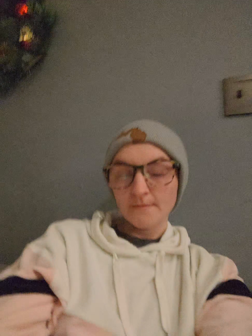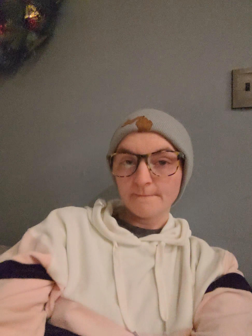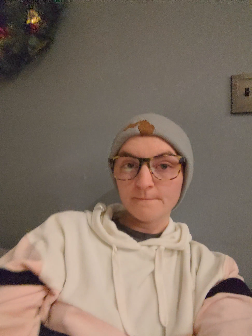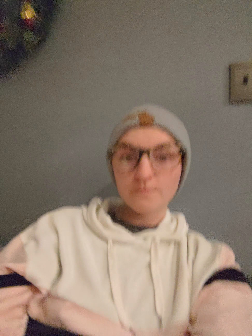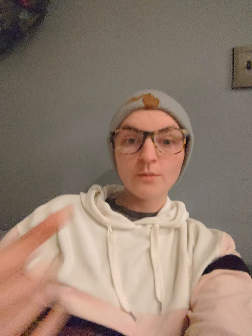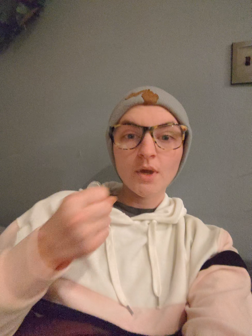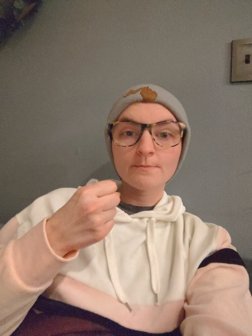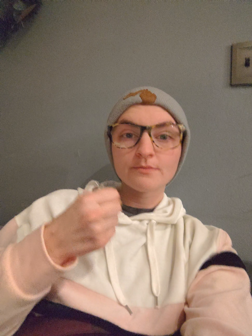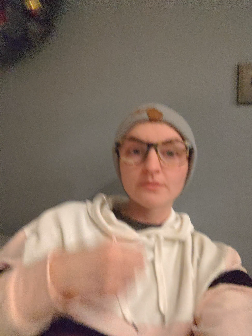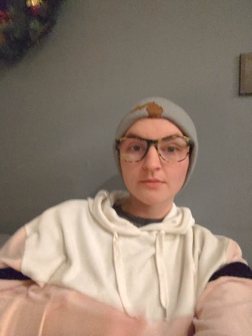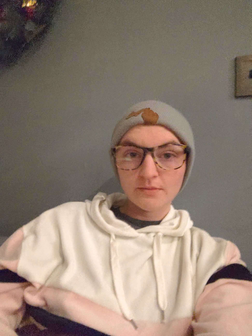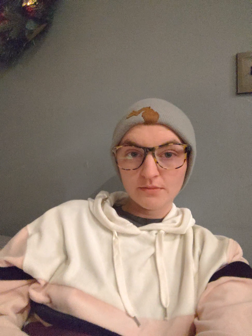milk